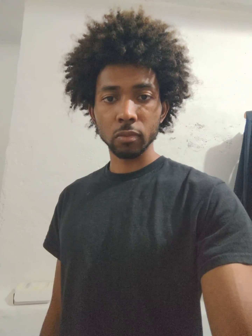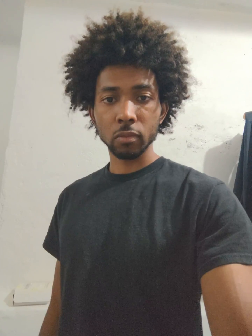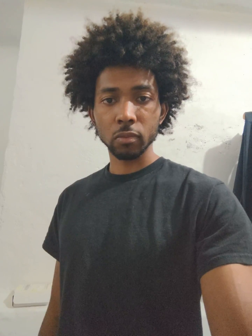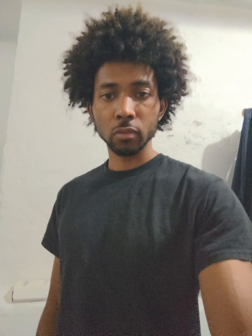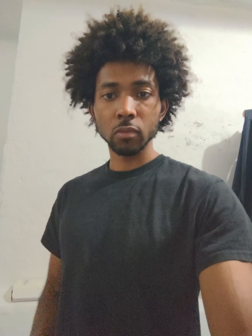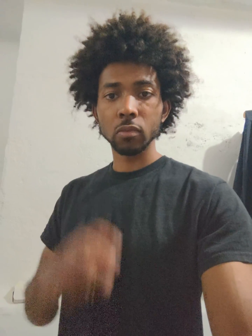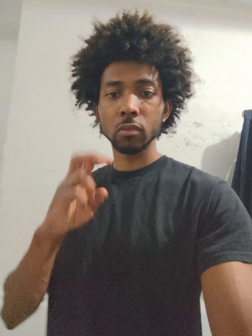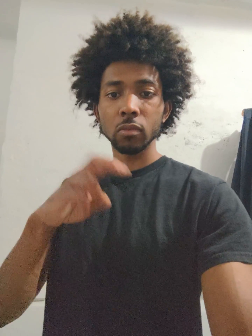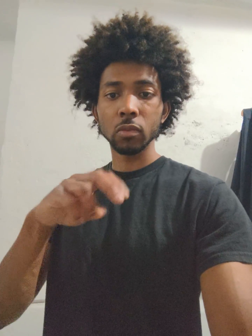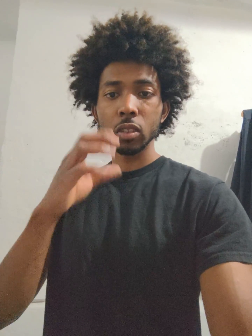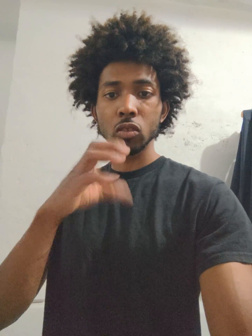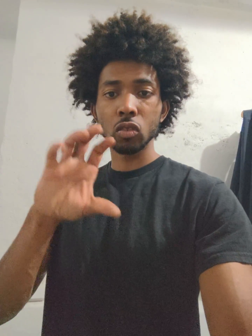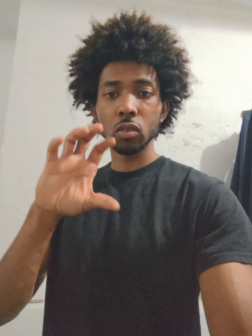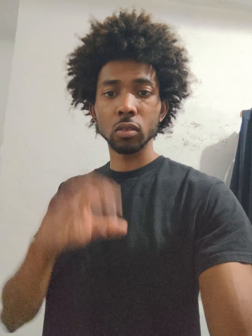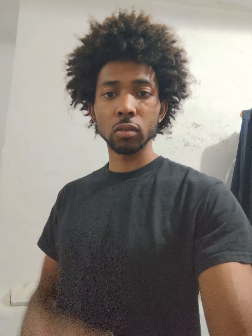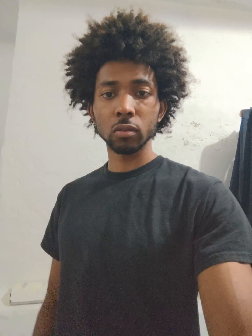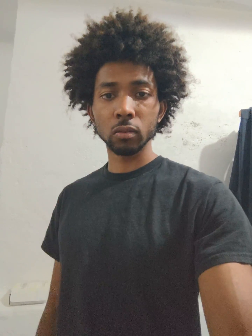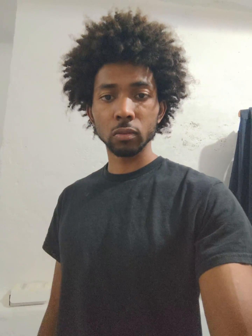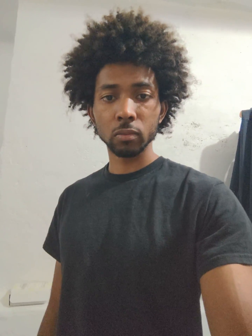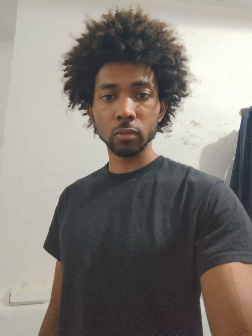potato chip